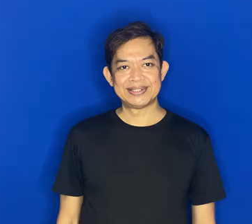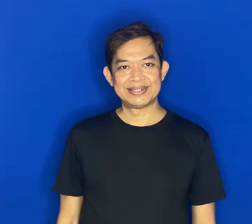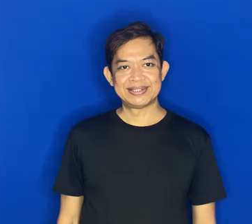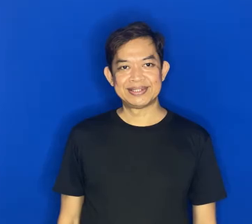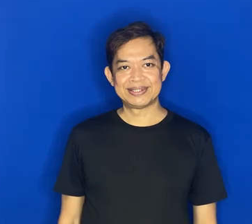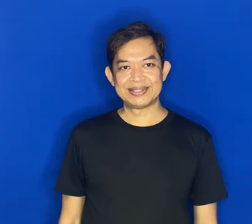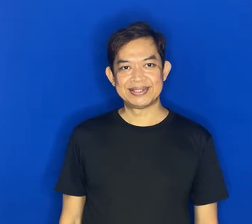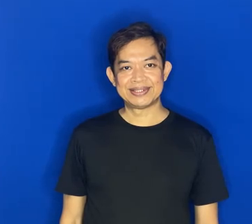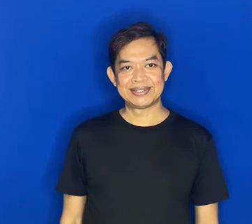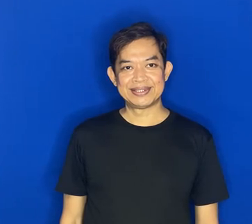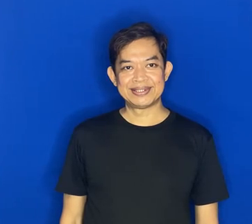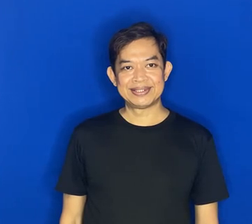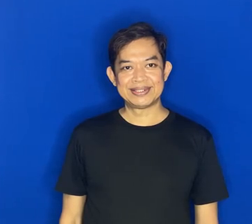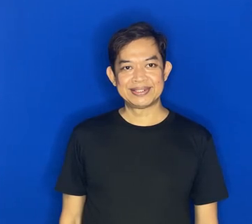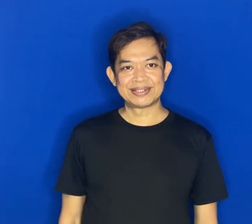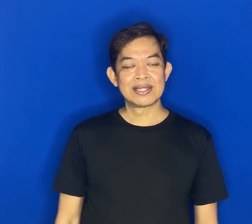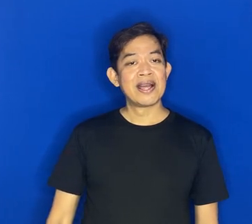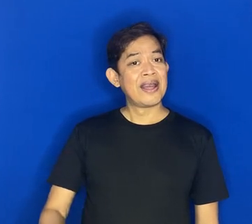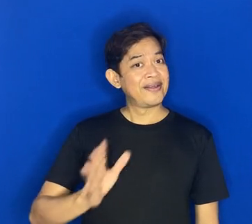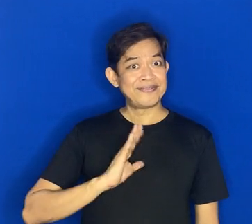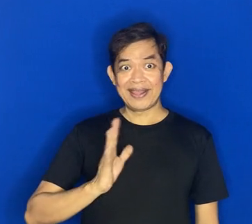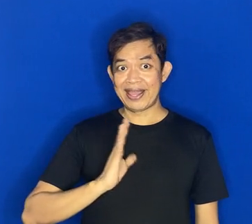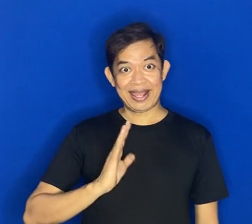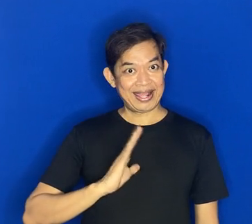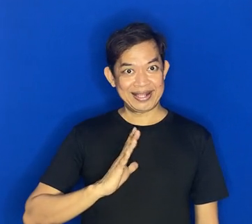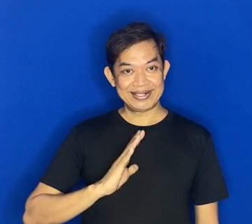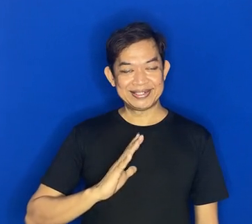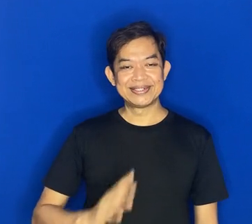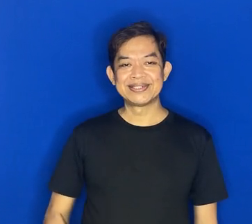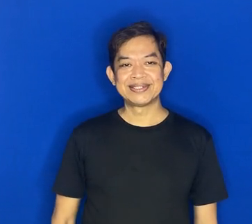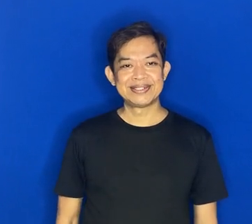im fine